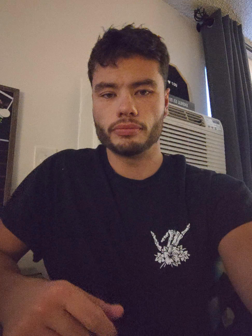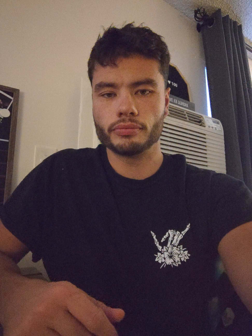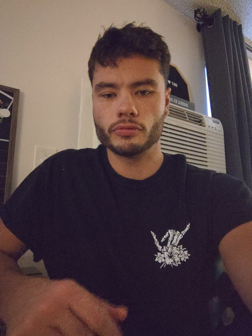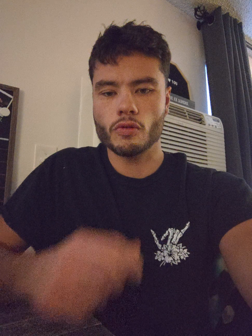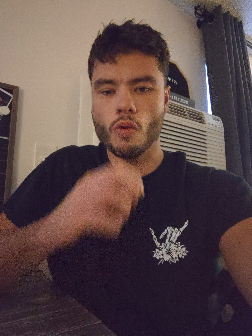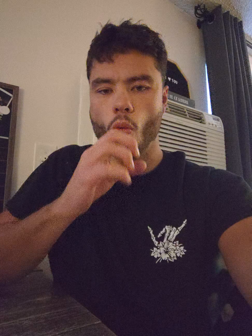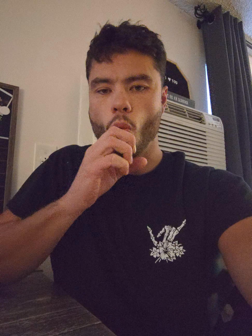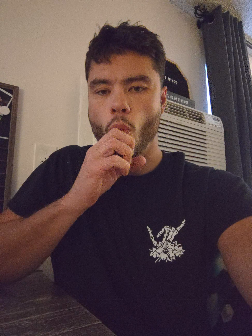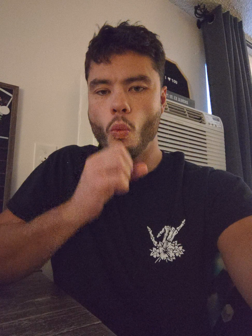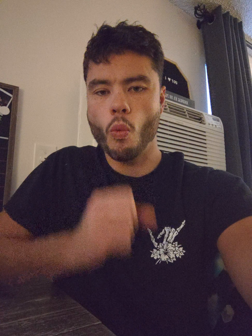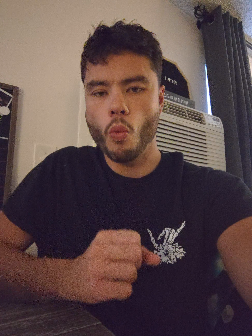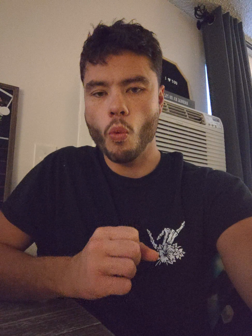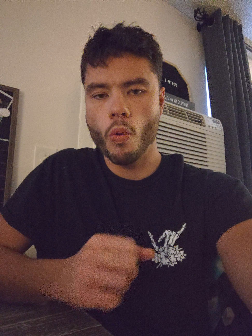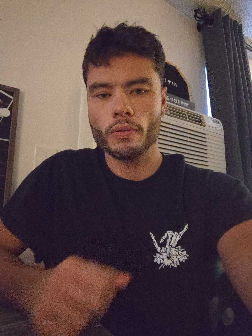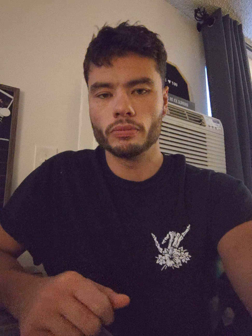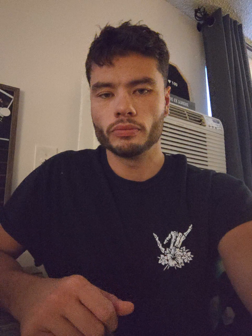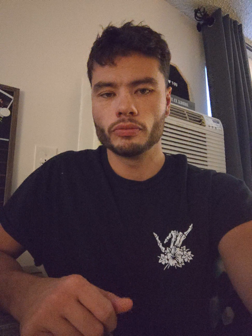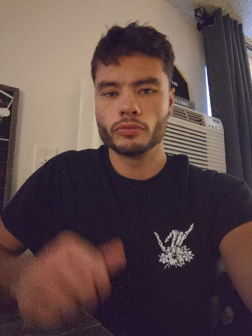old